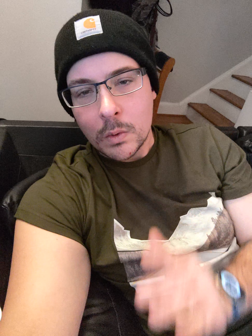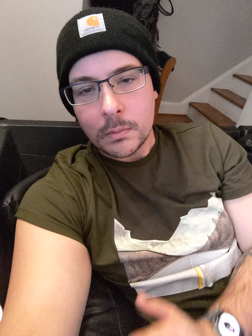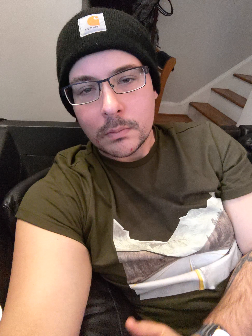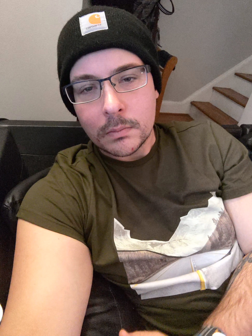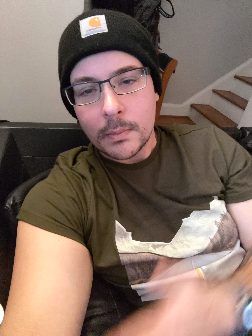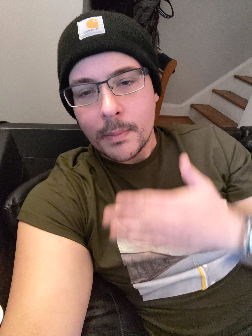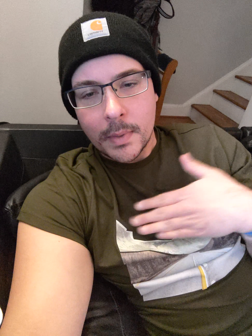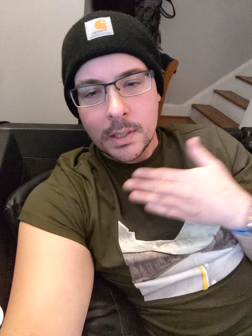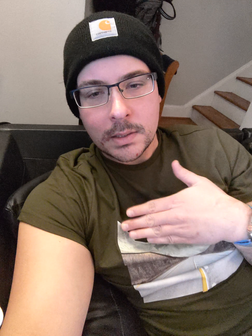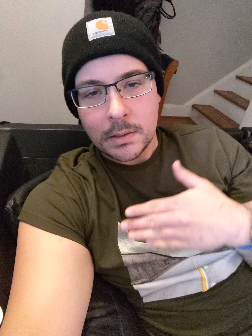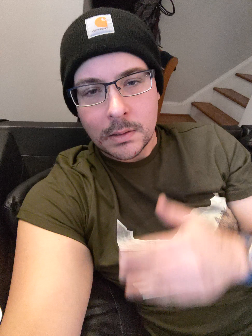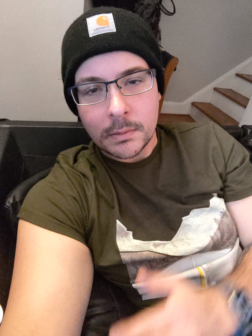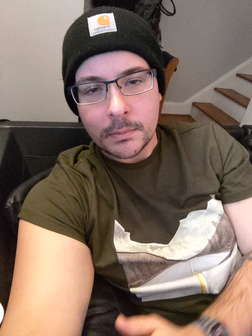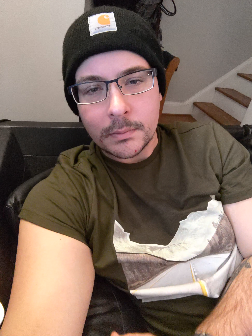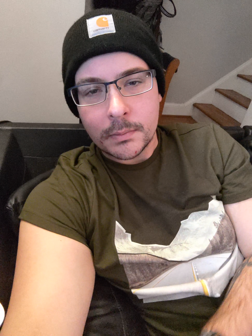please